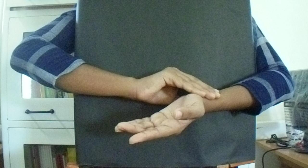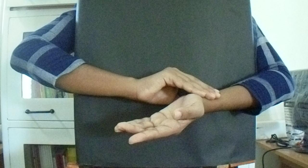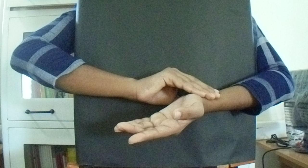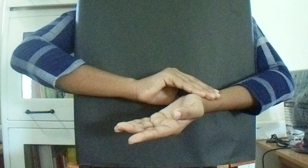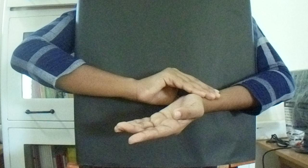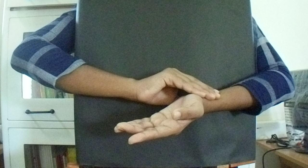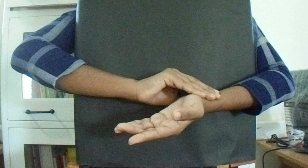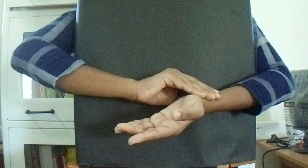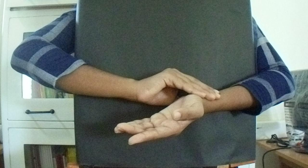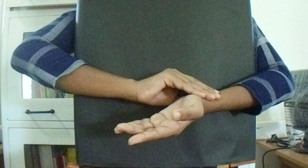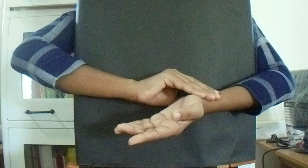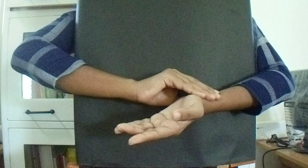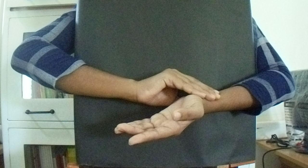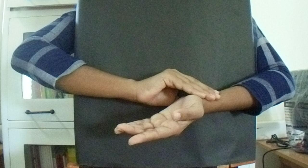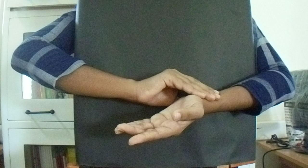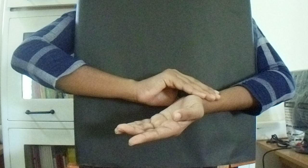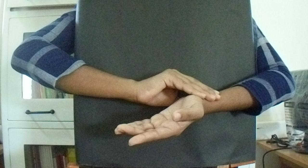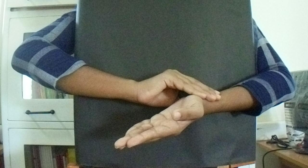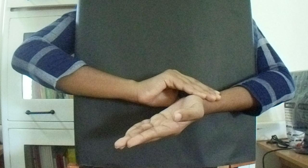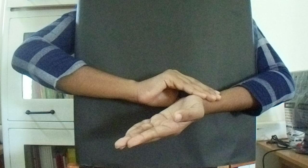doctor